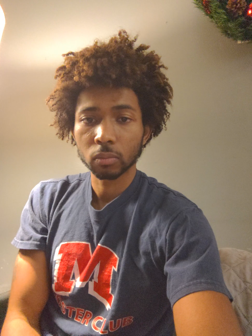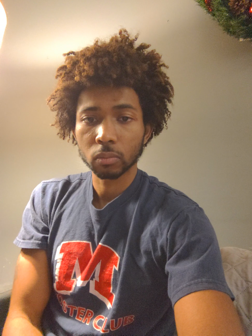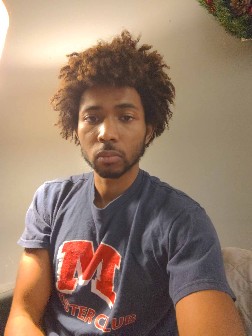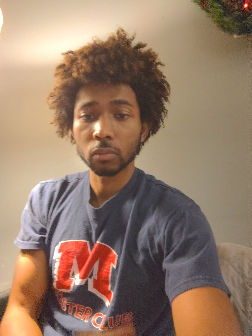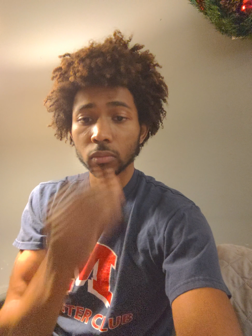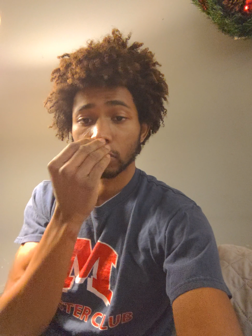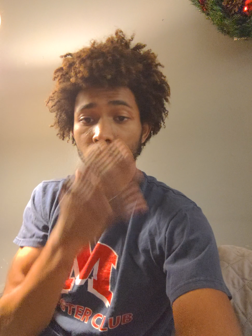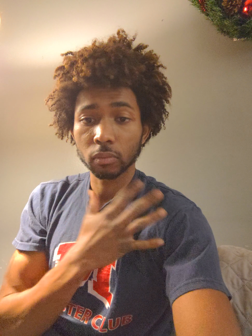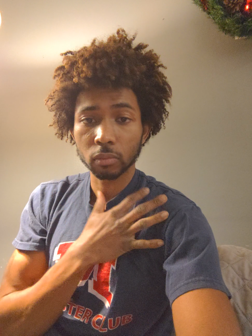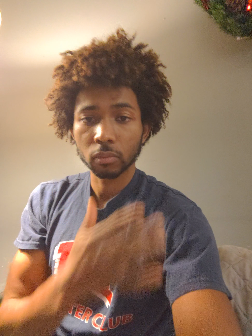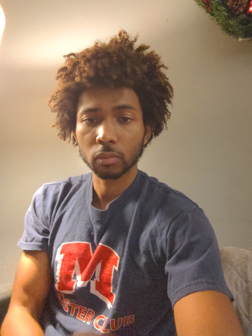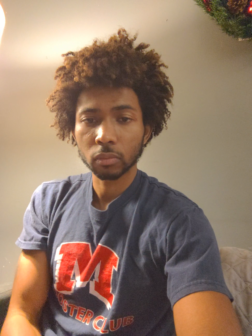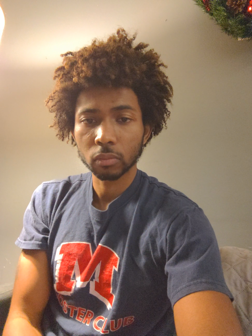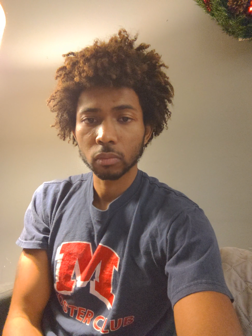pajamas